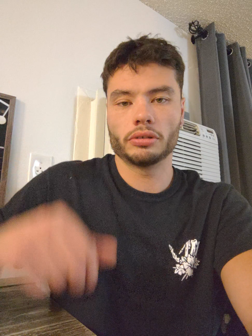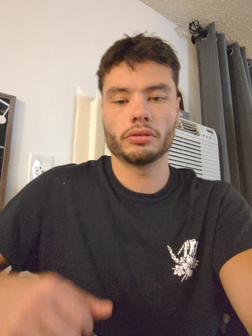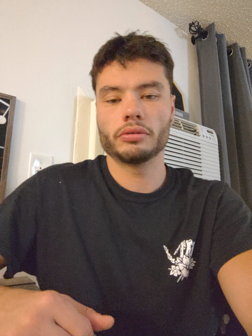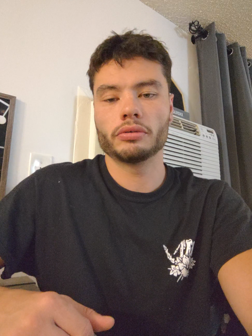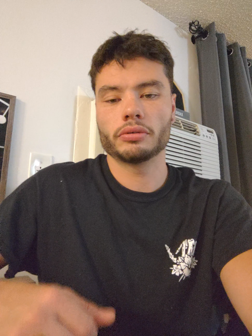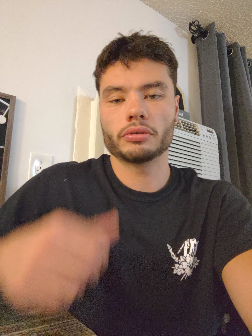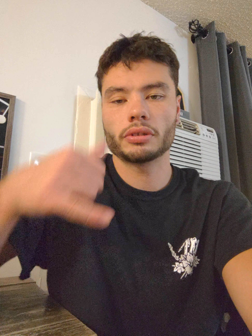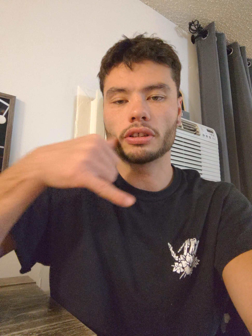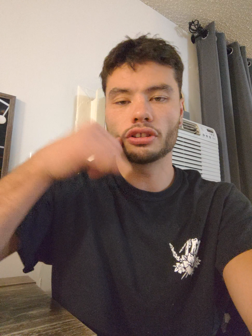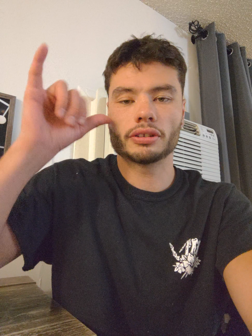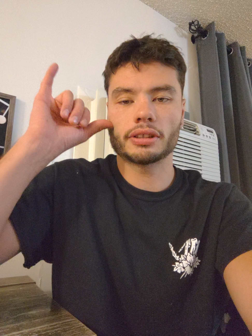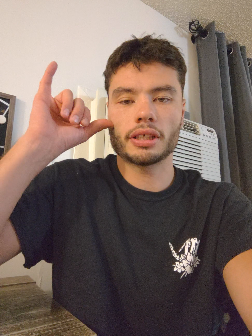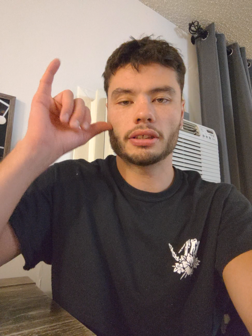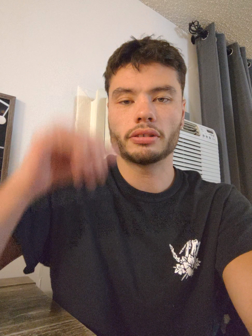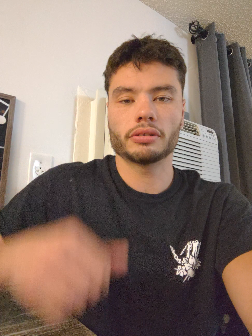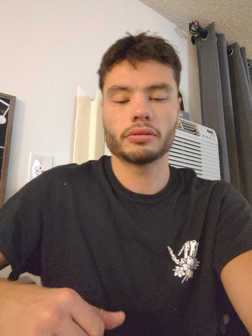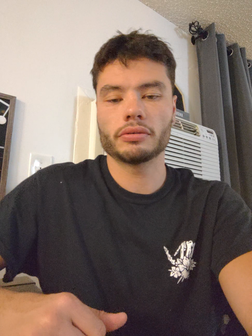yesterday